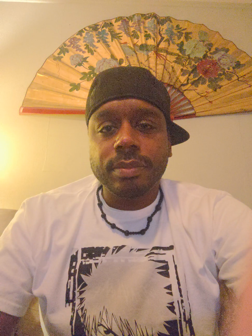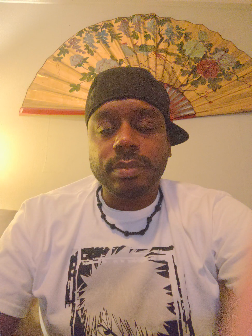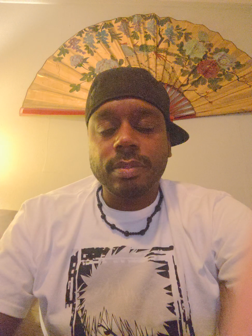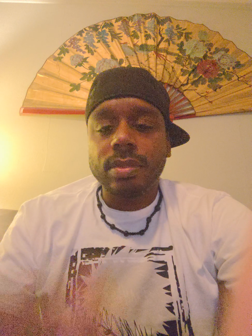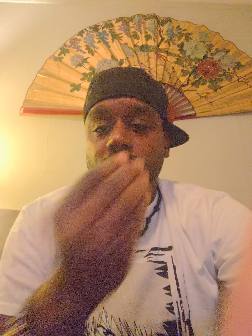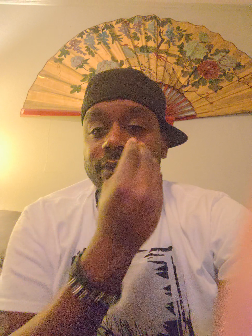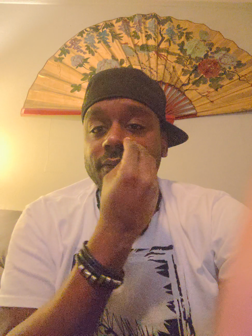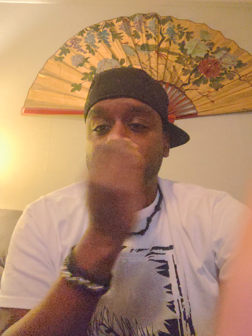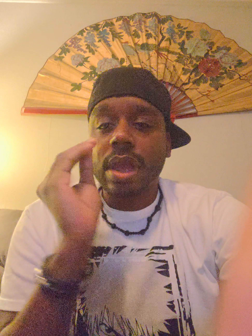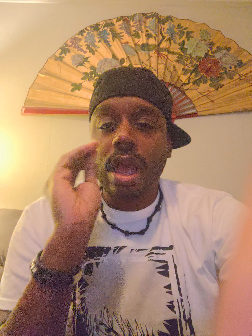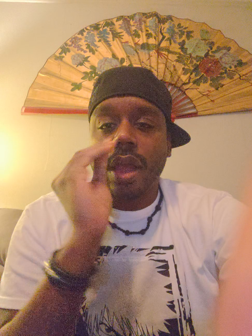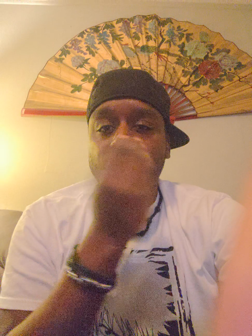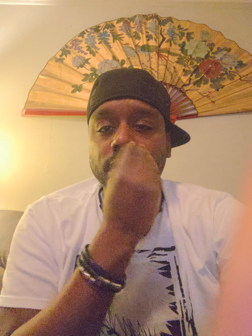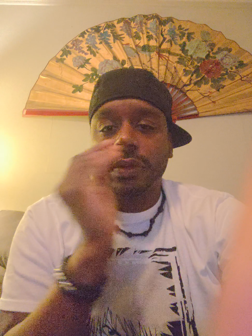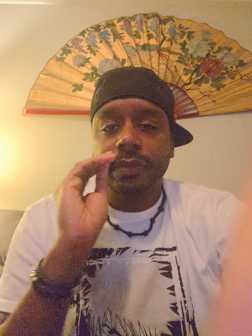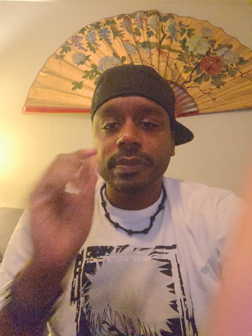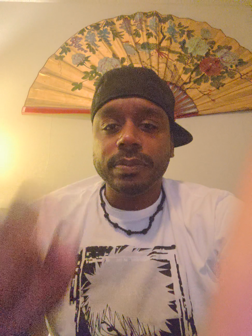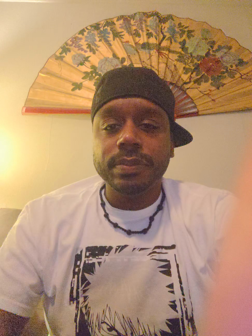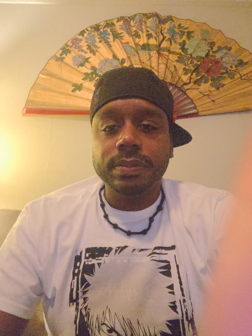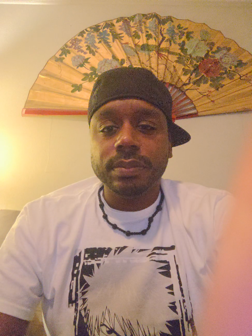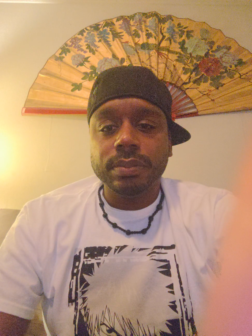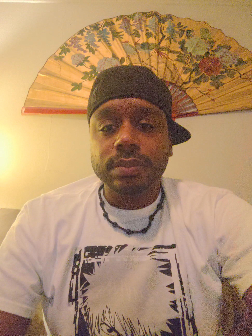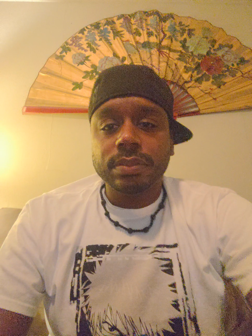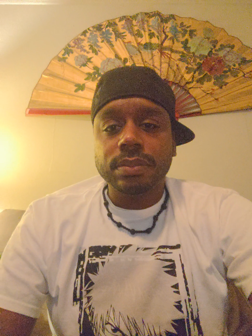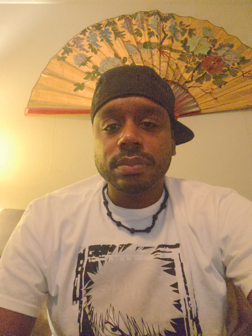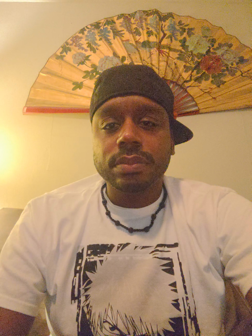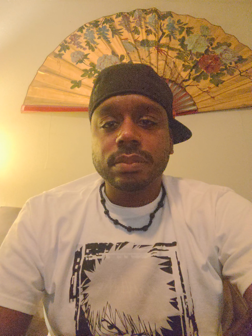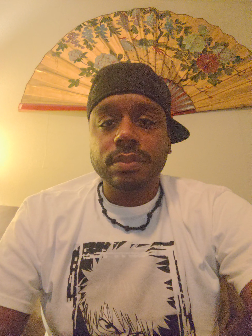flower